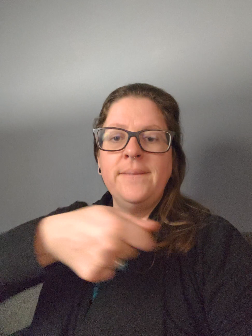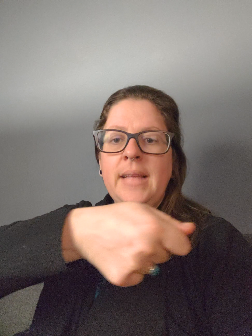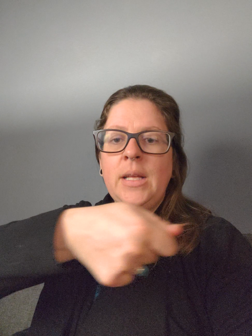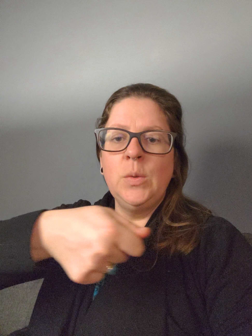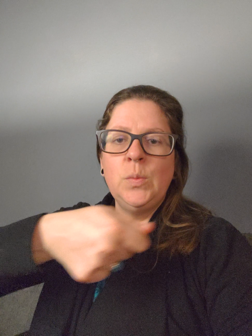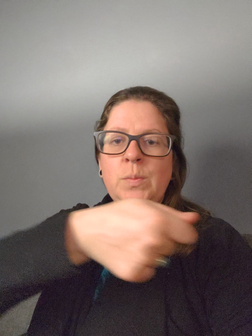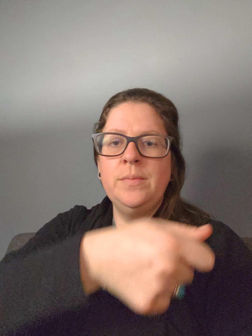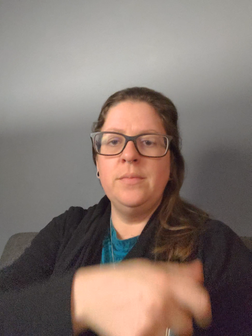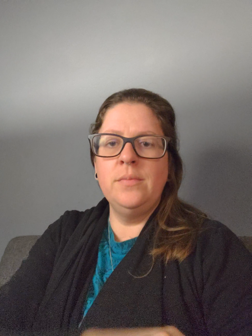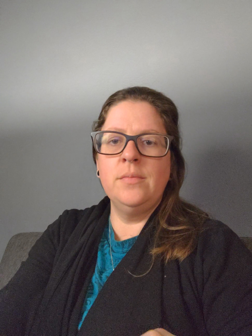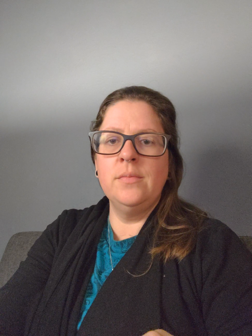vacuum